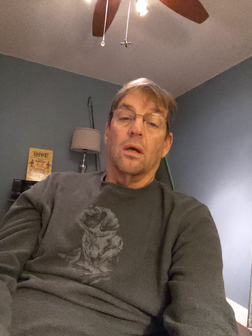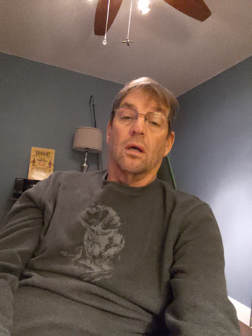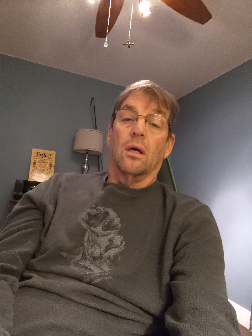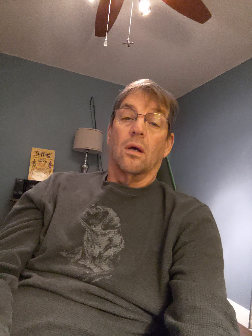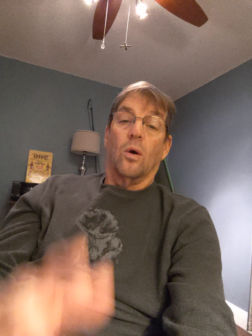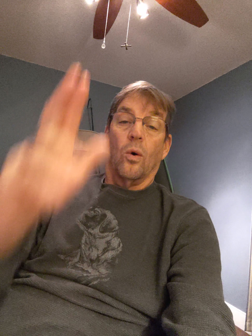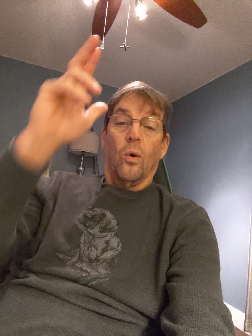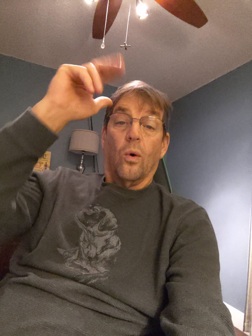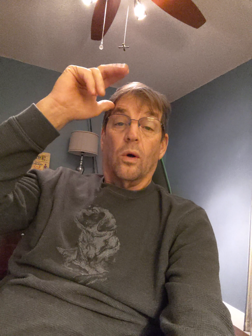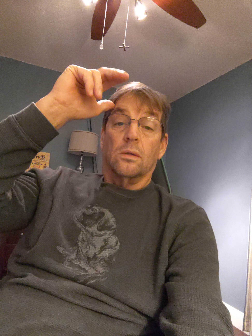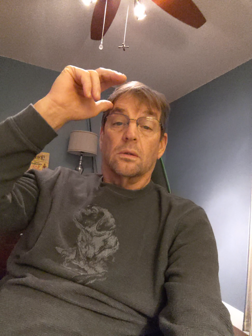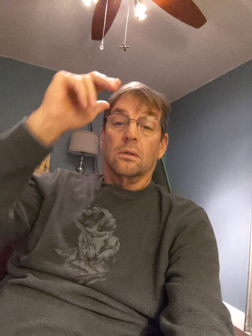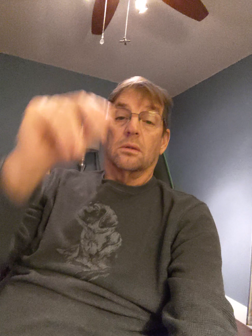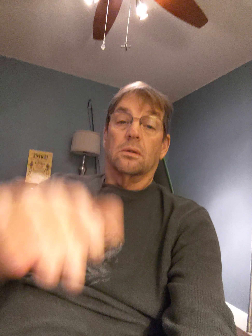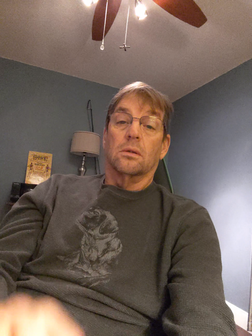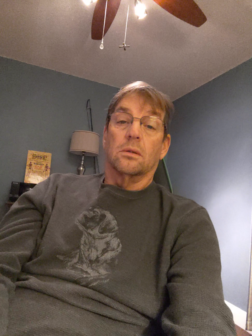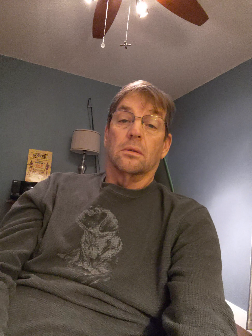horse